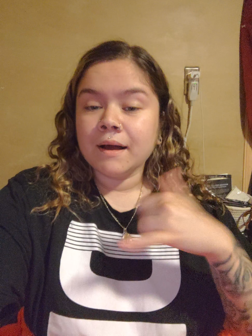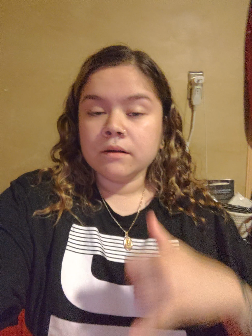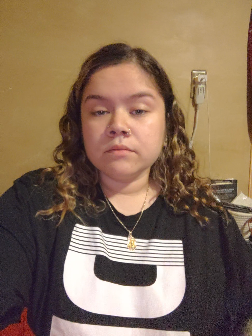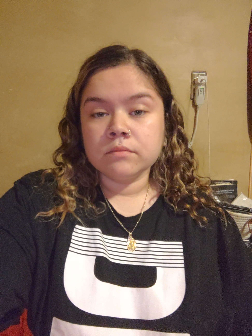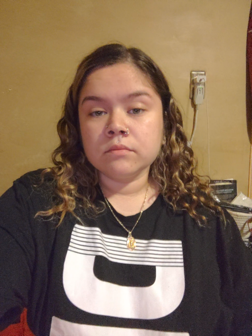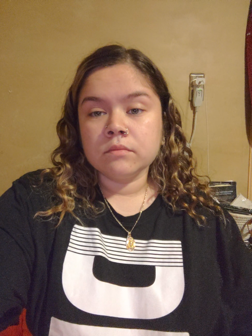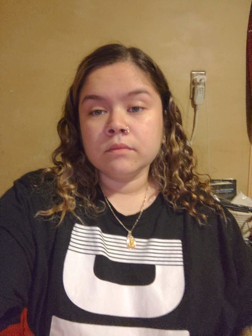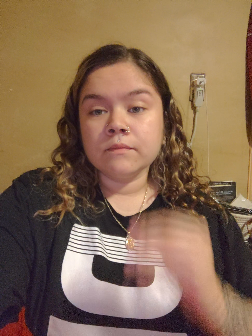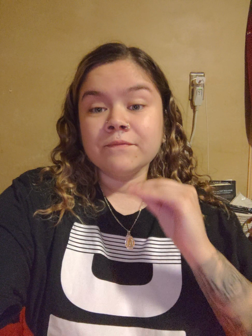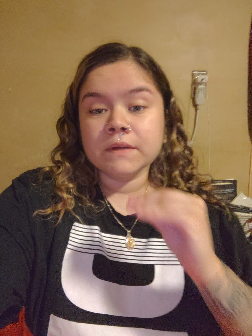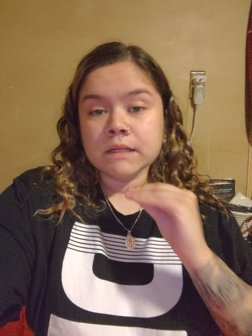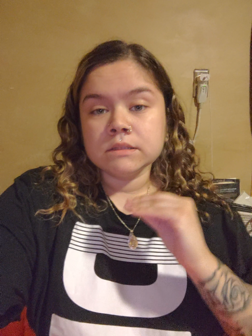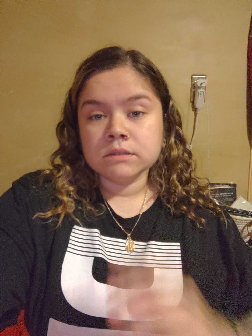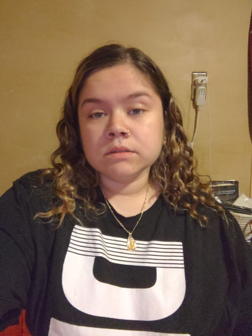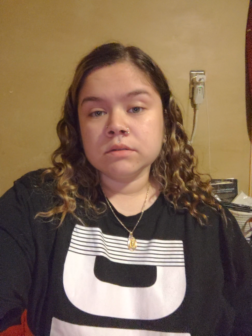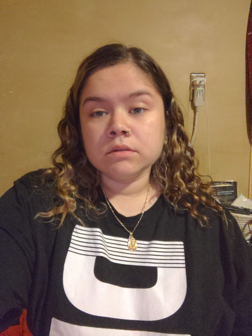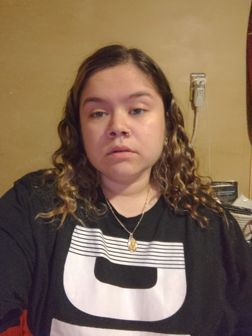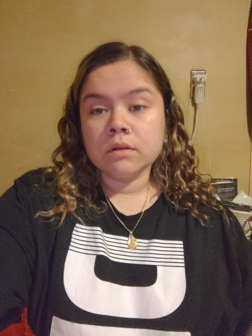fix